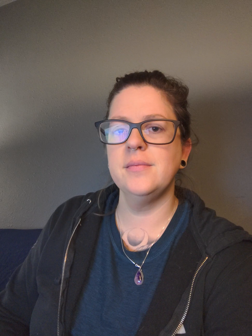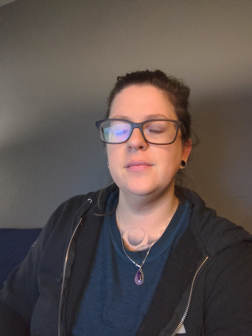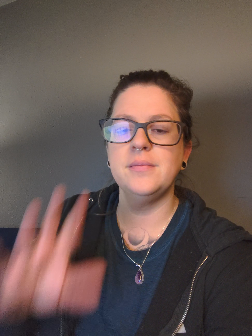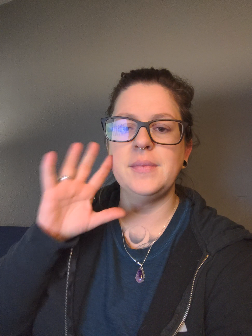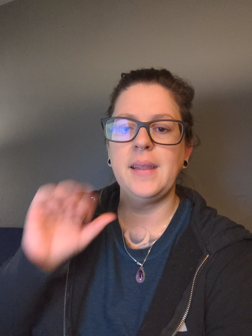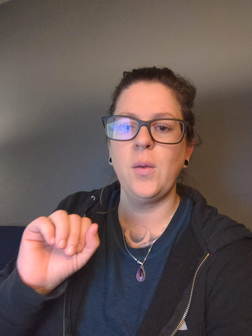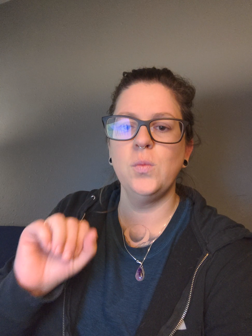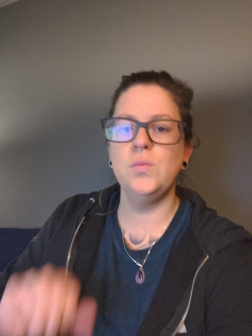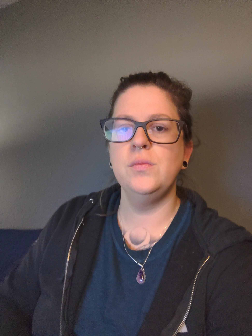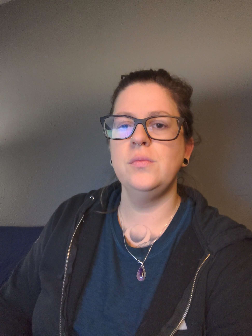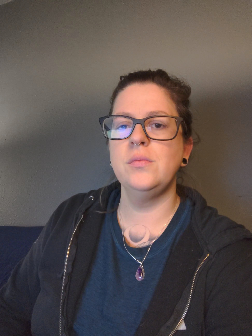loud